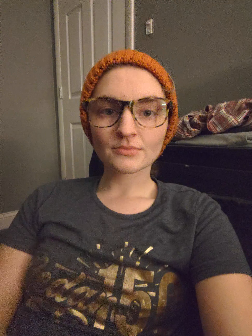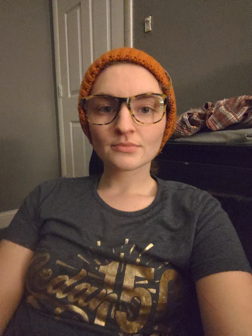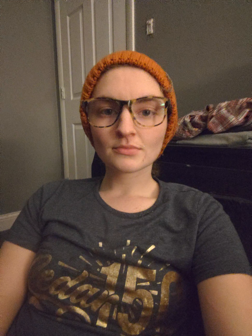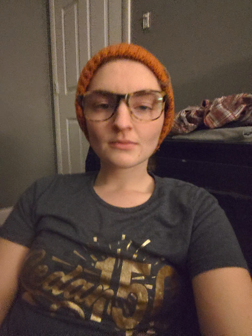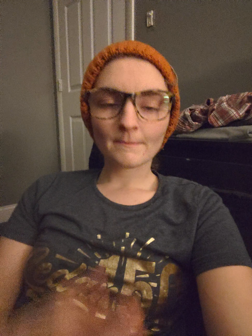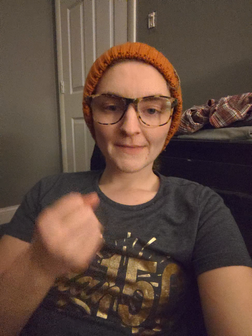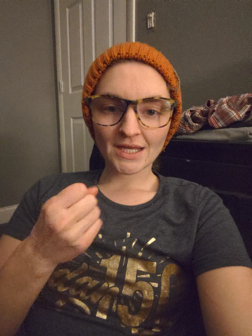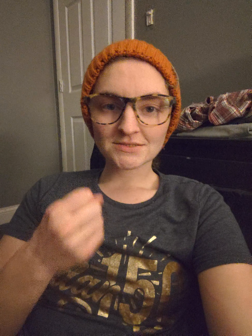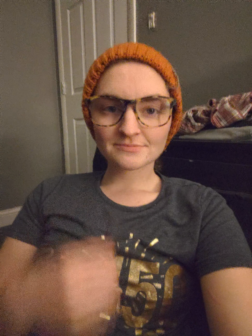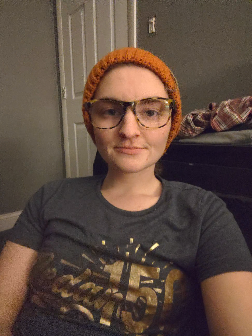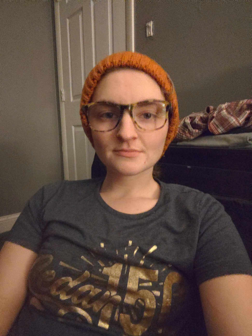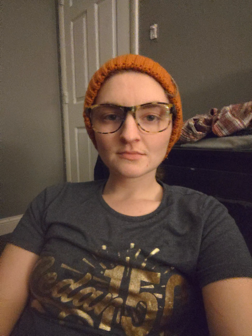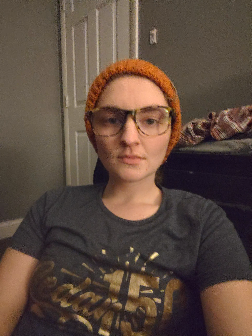milk